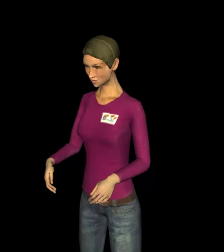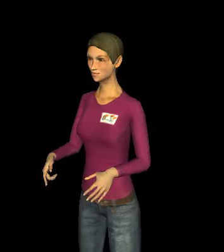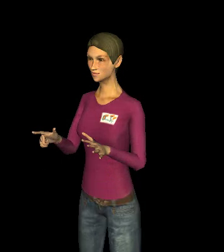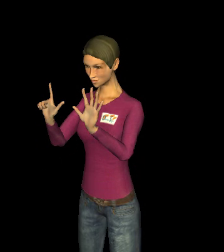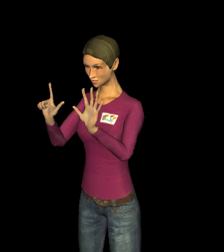7